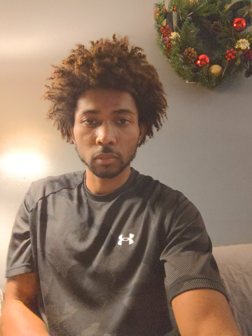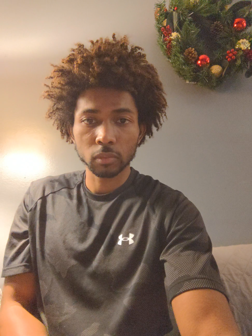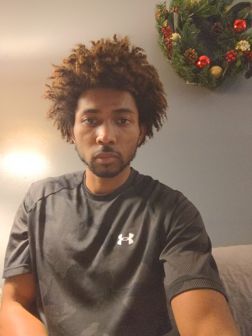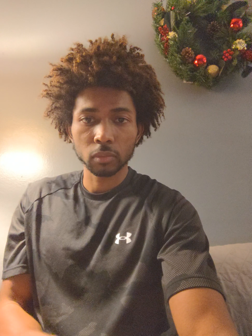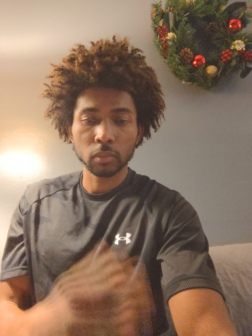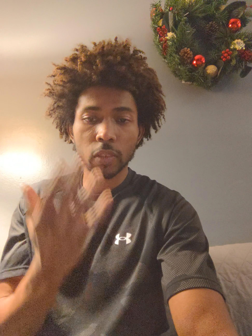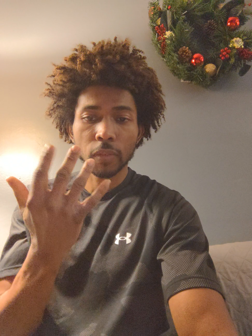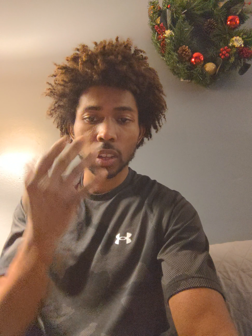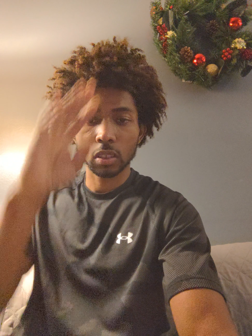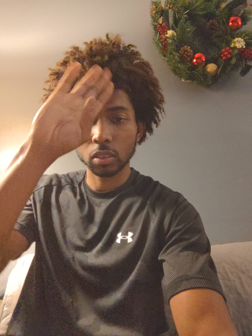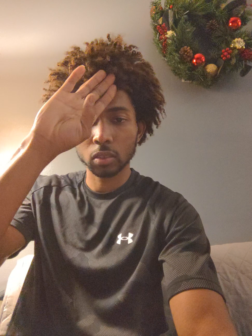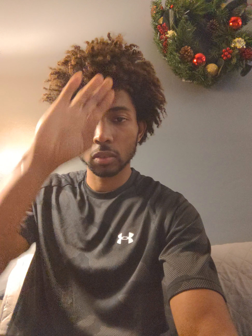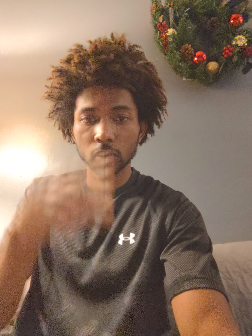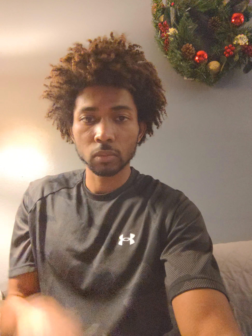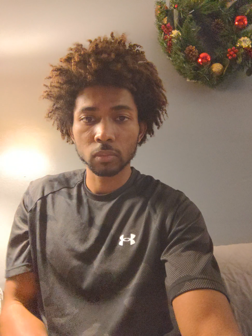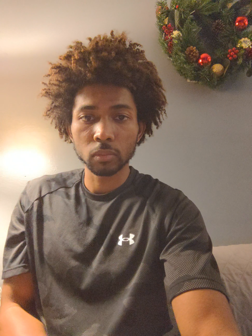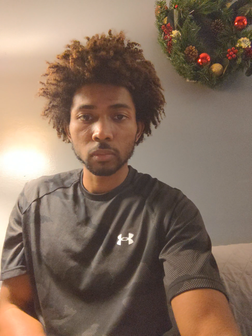fireman